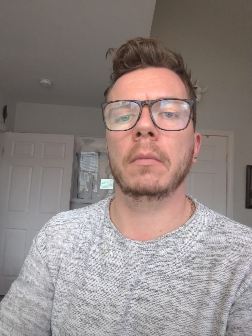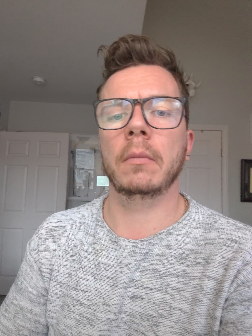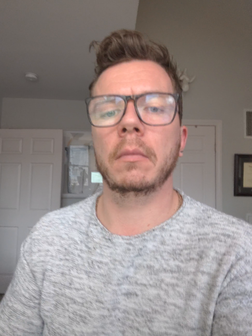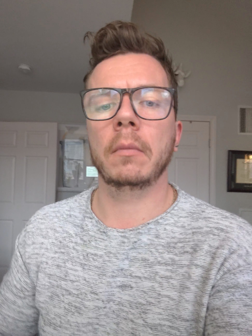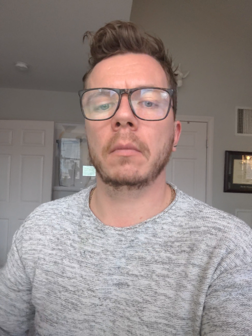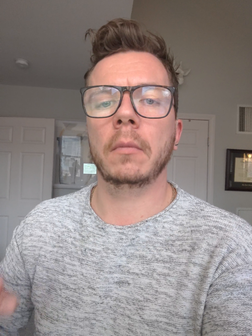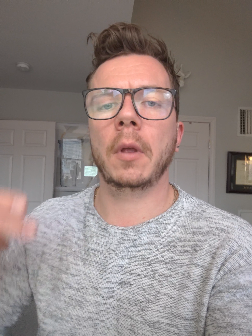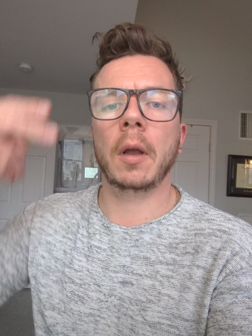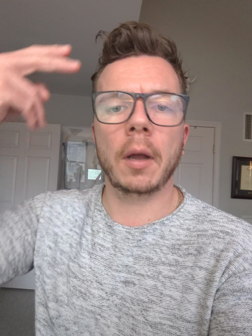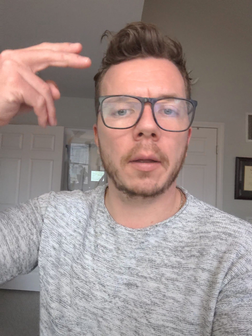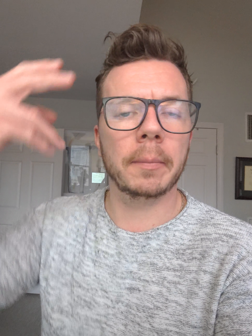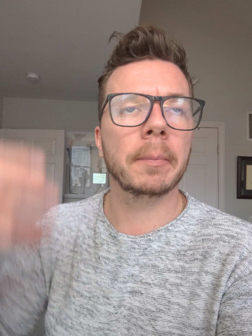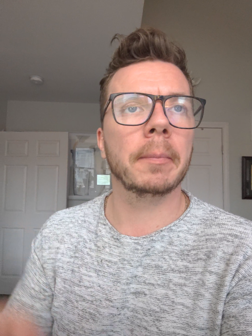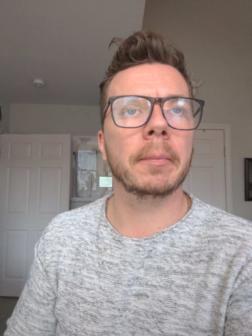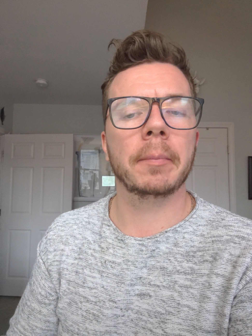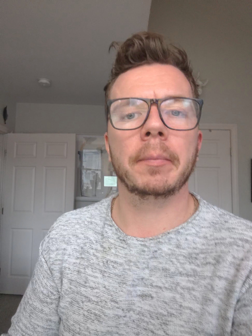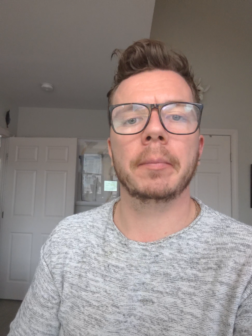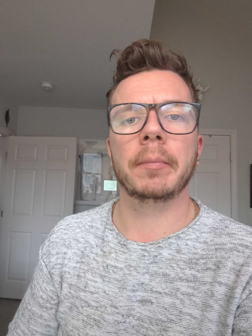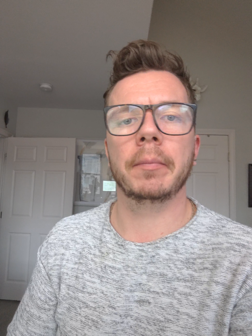high